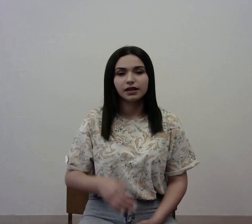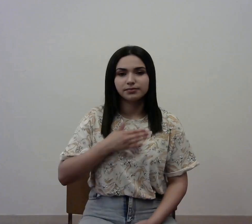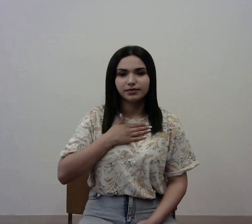mən